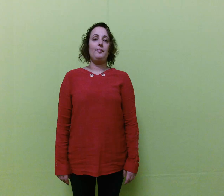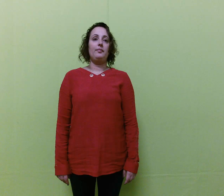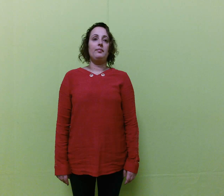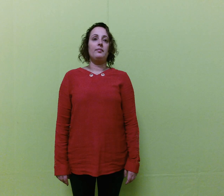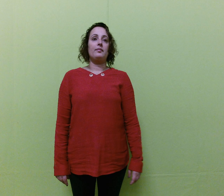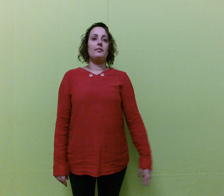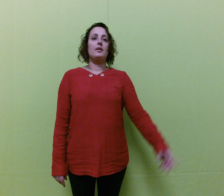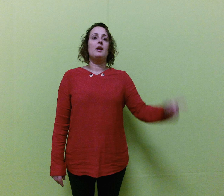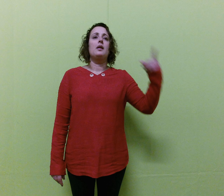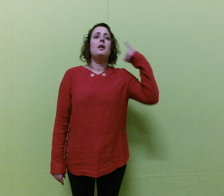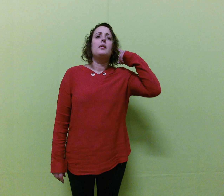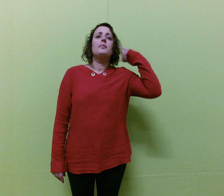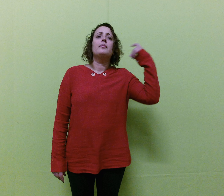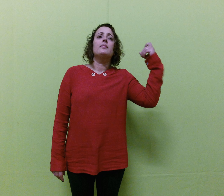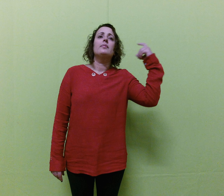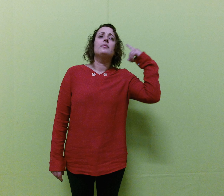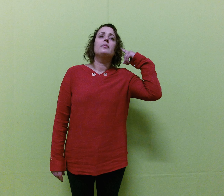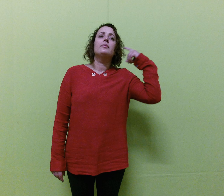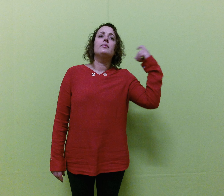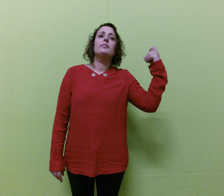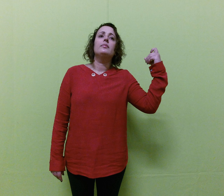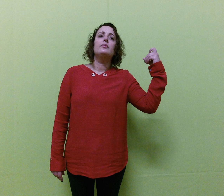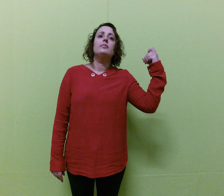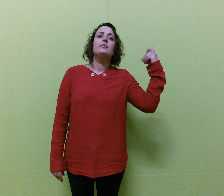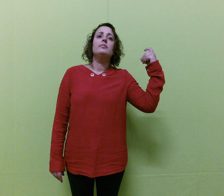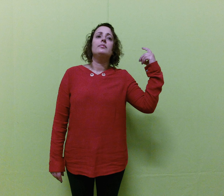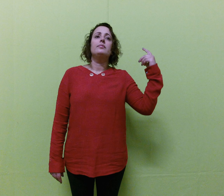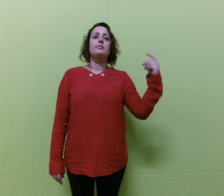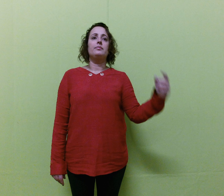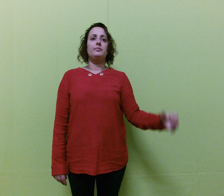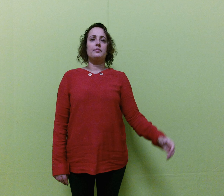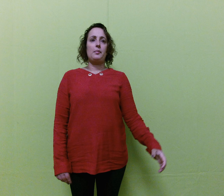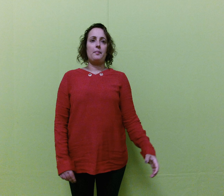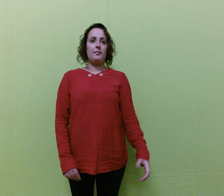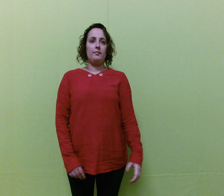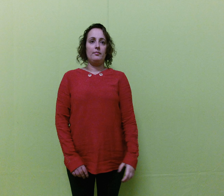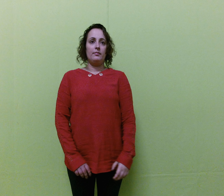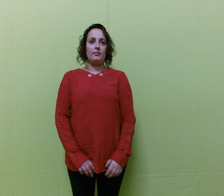barulho